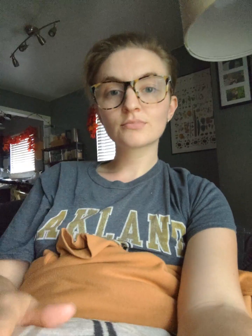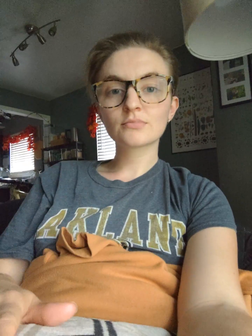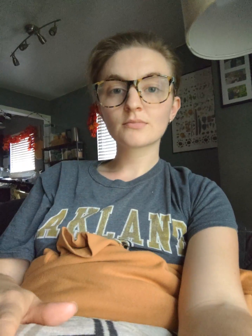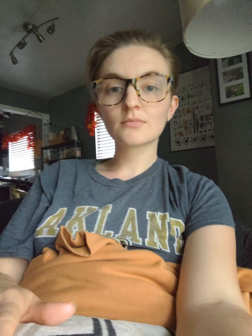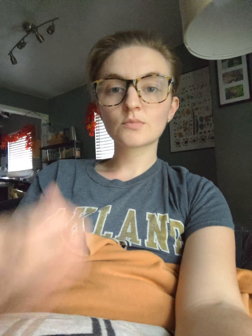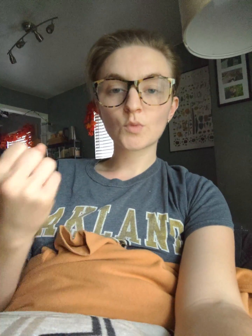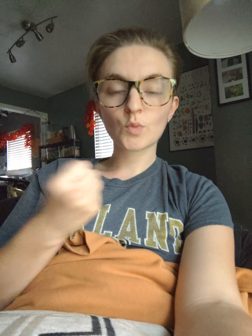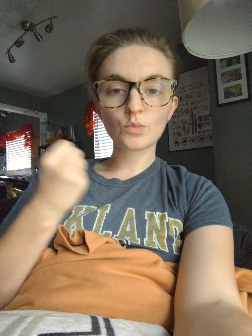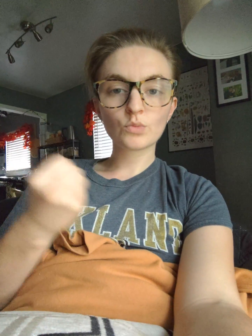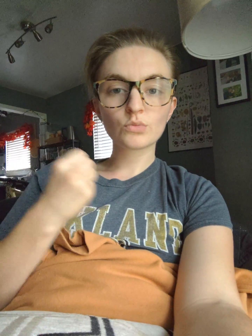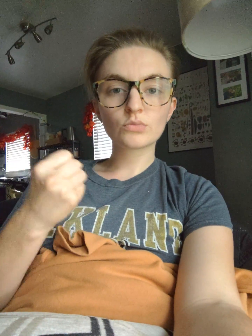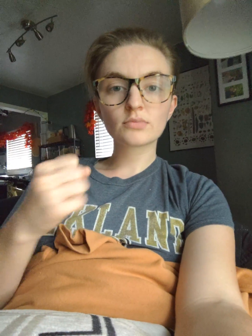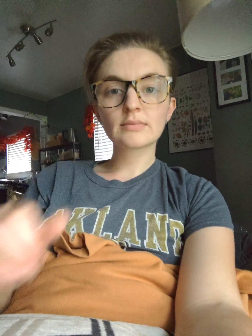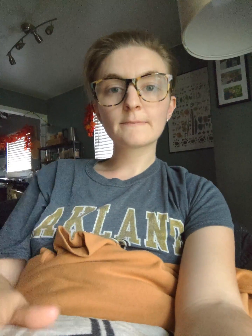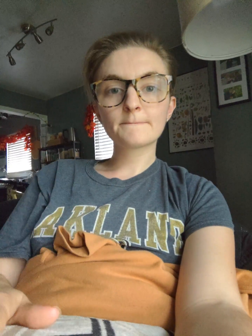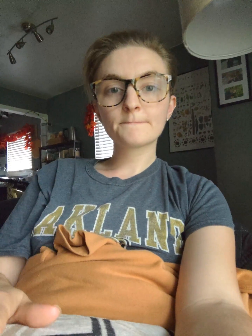hold